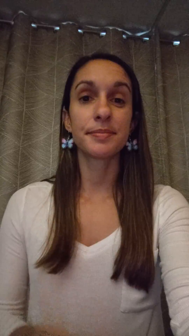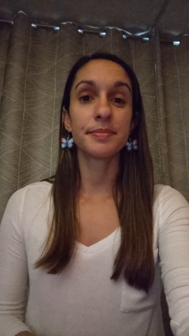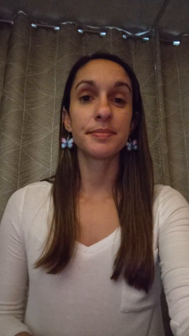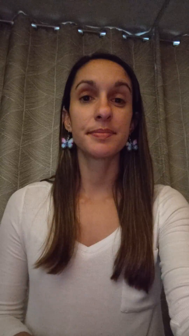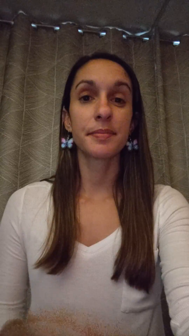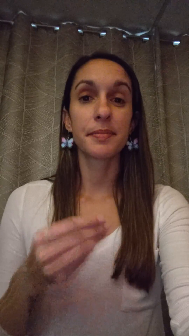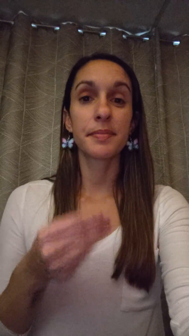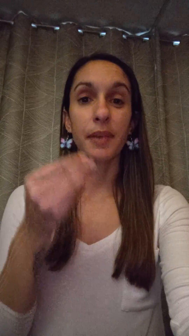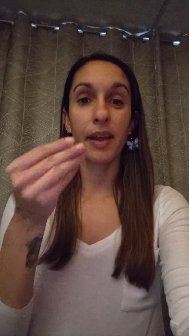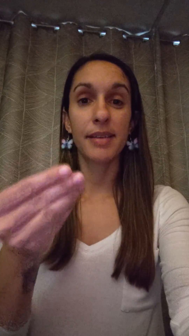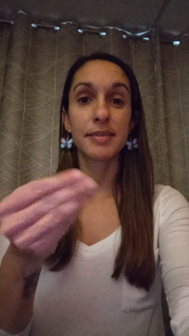buy